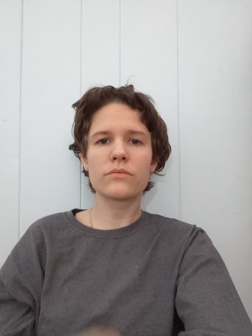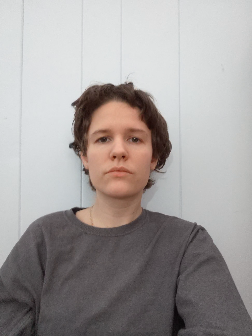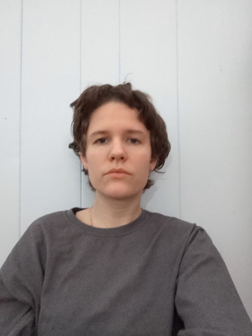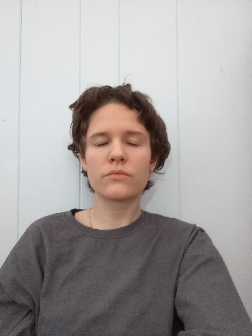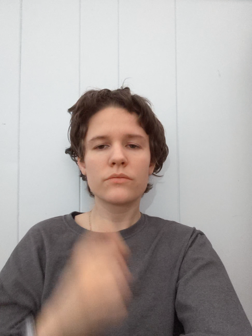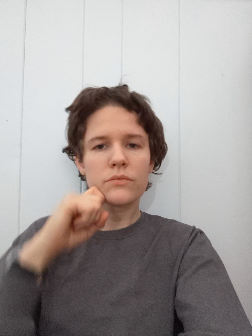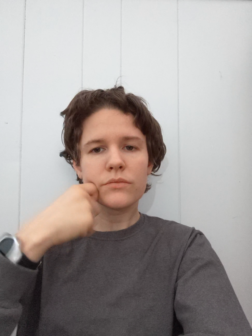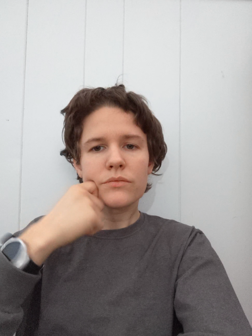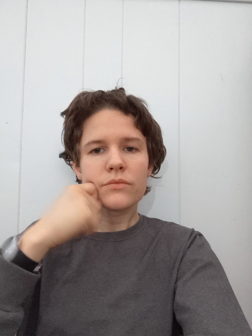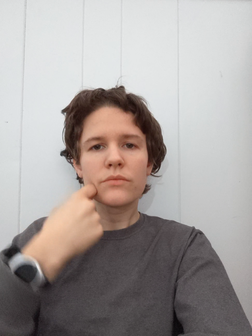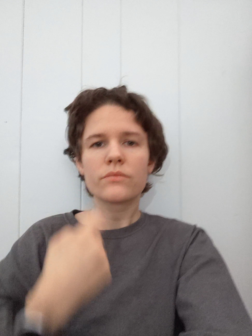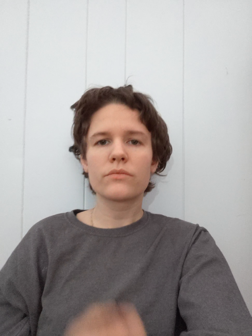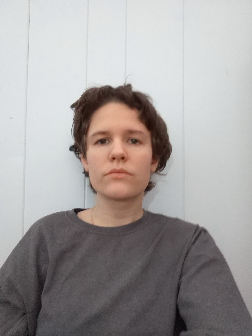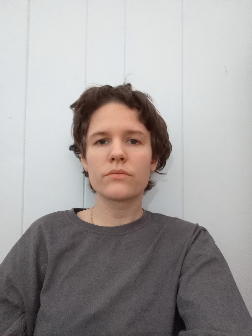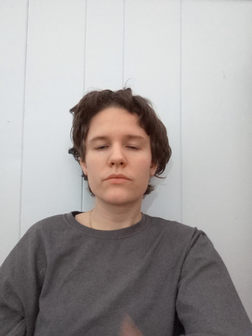apple